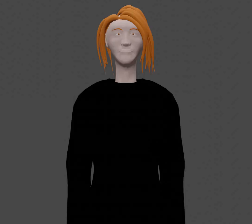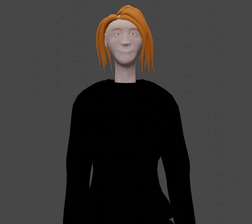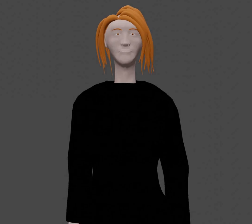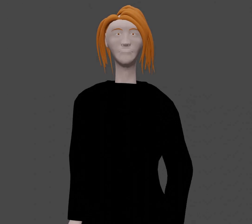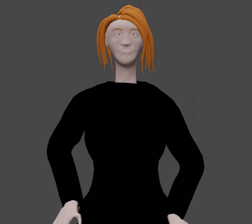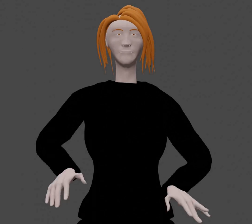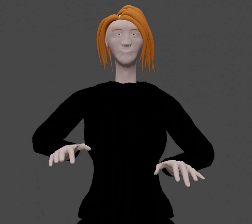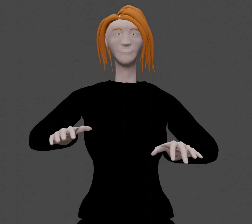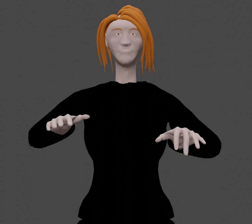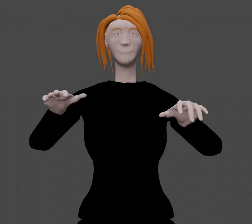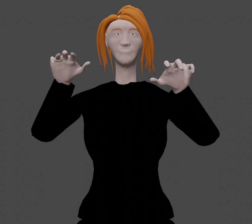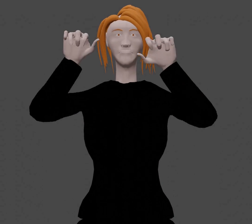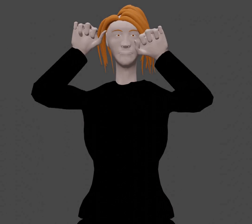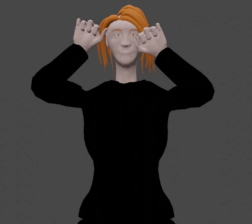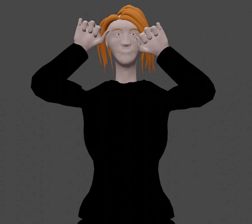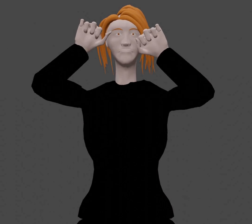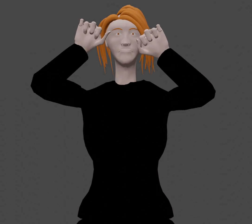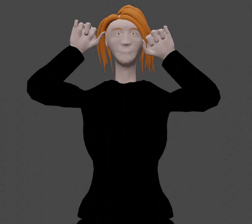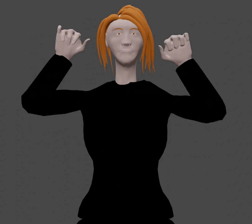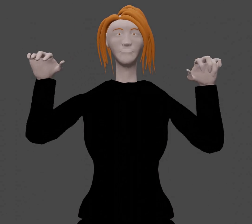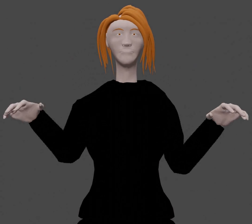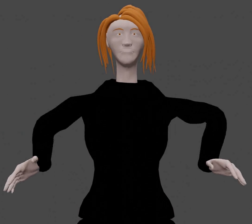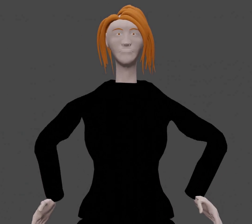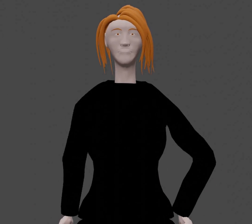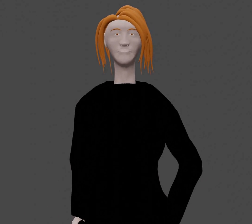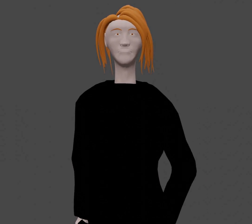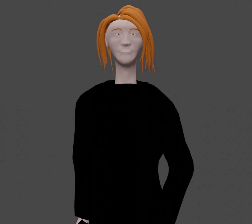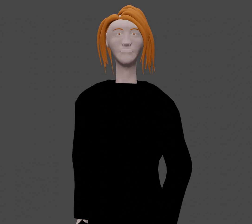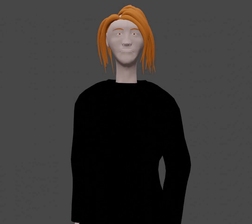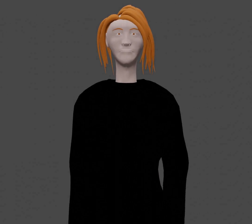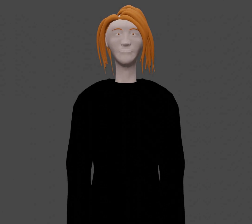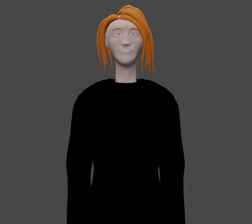Assimilate